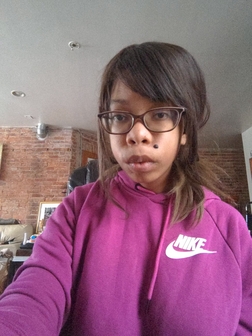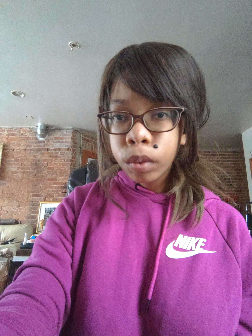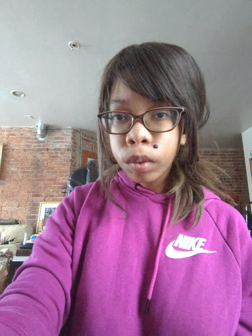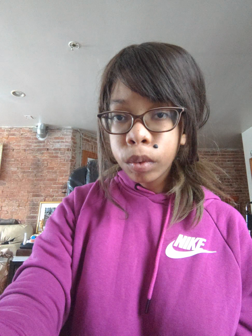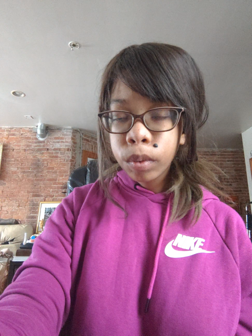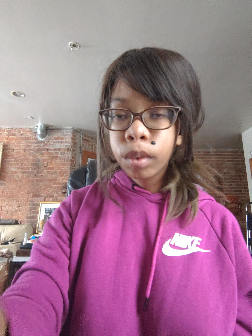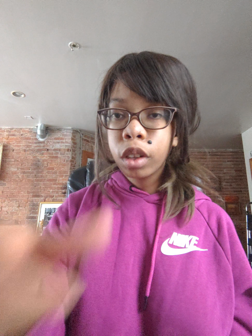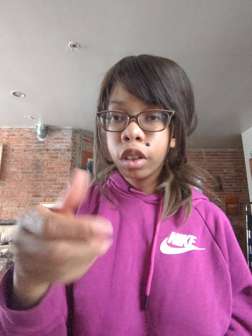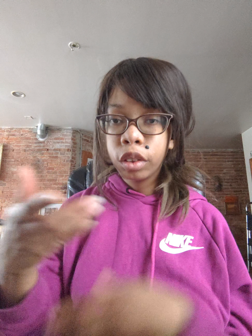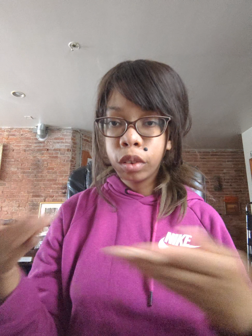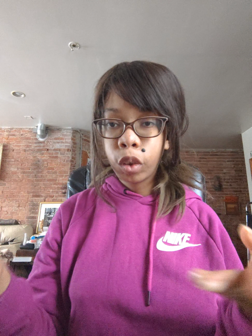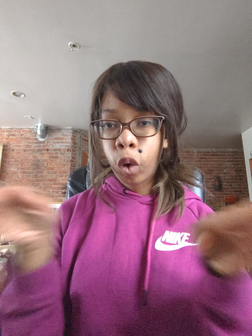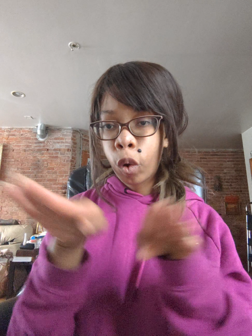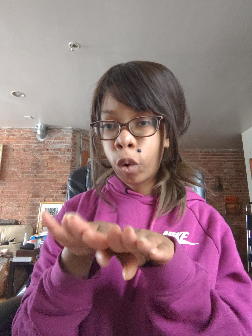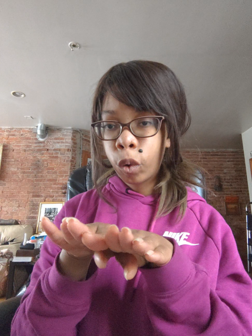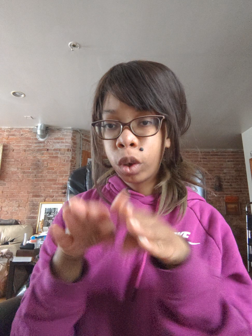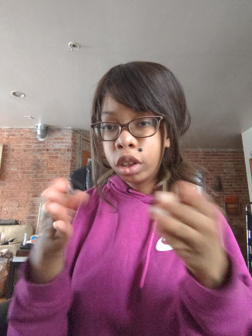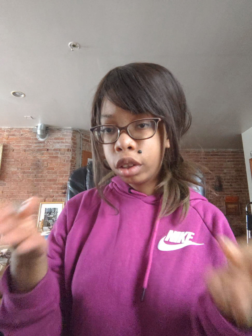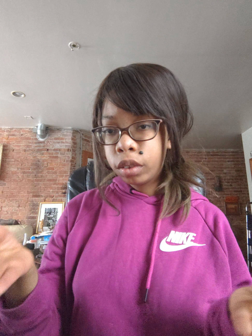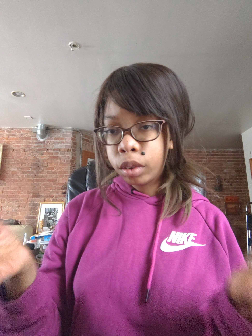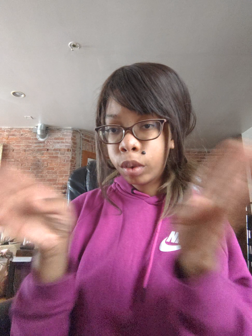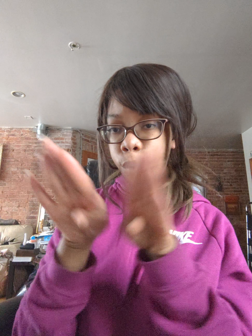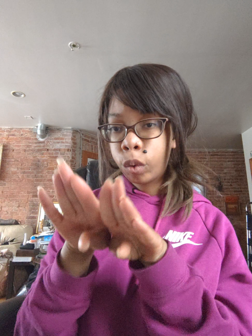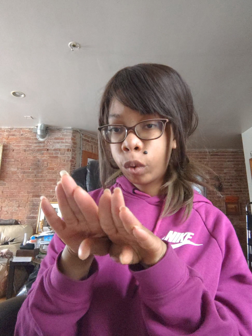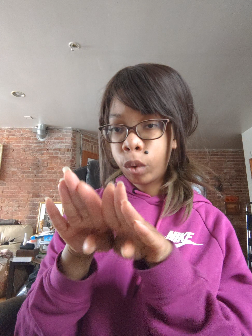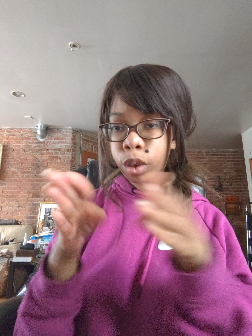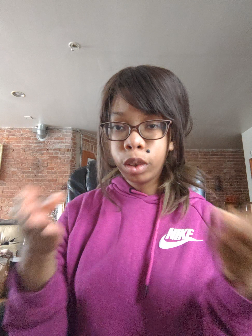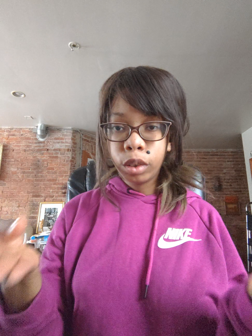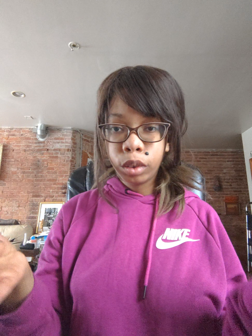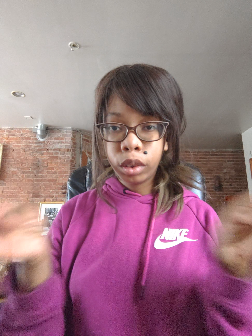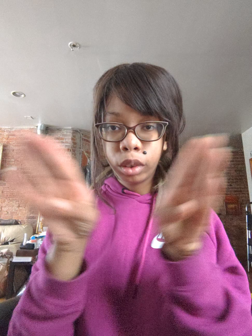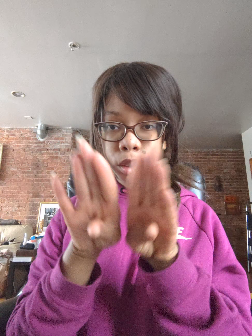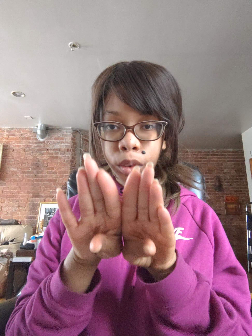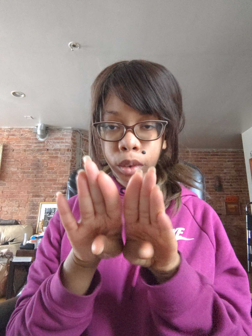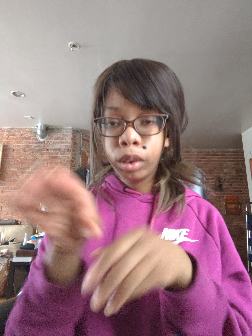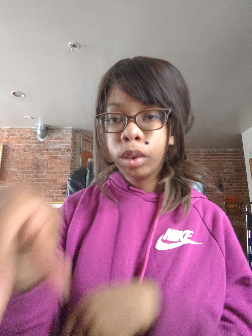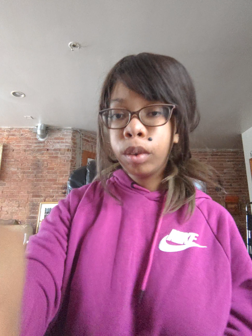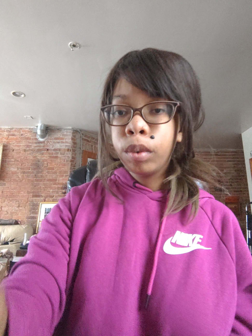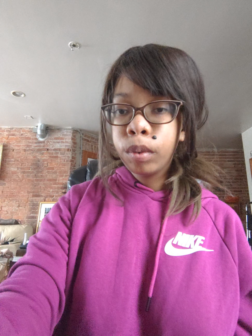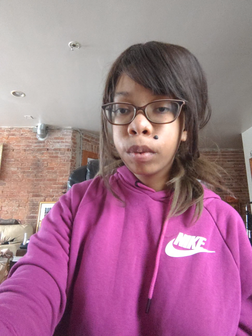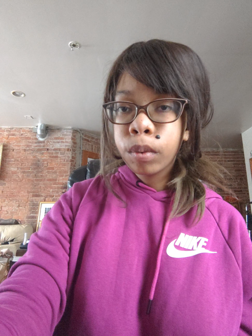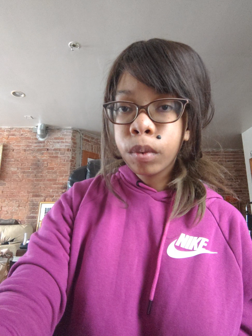close